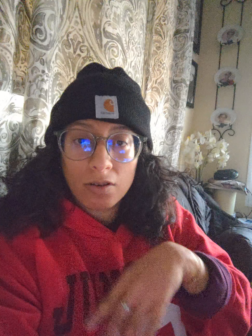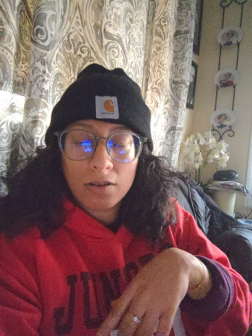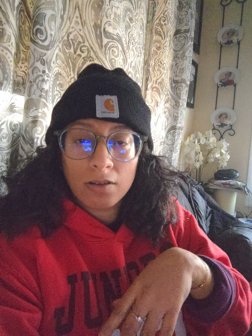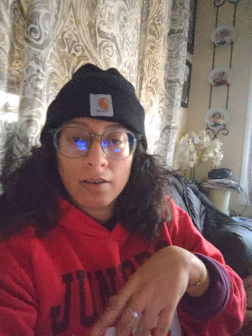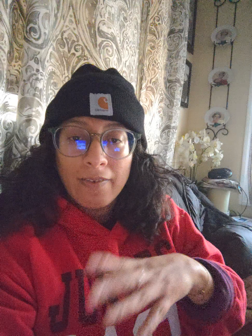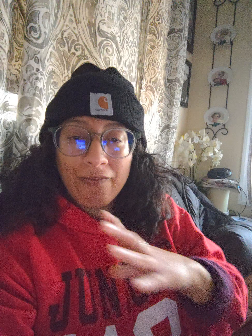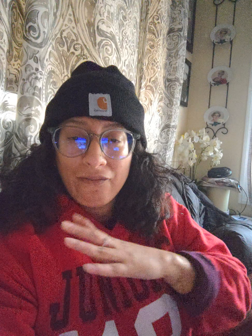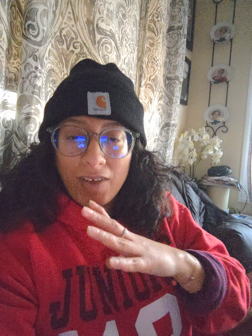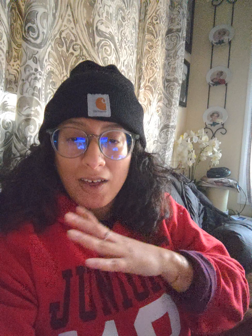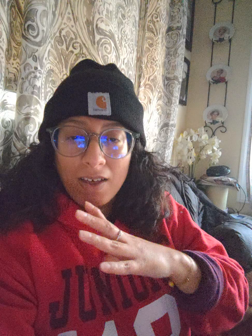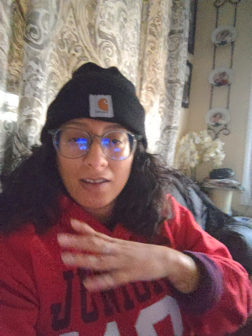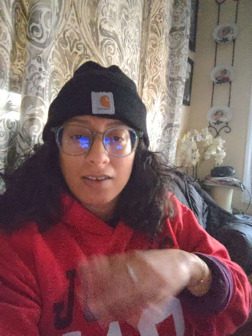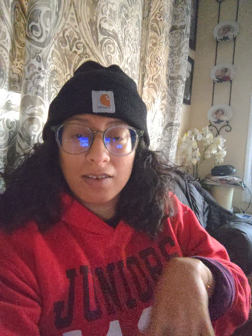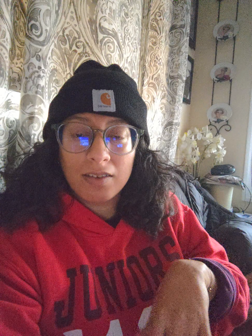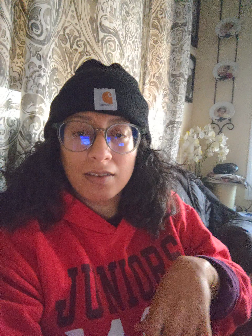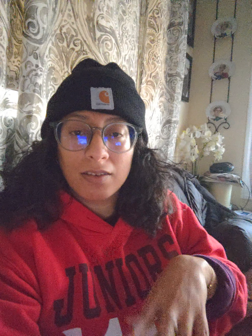fine